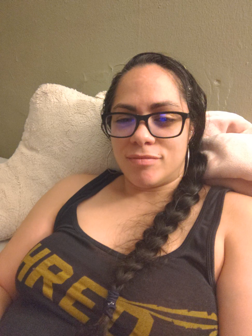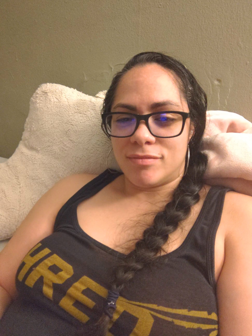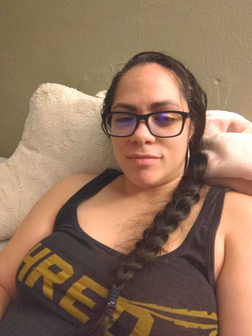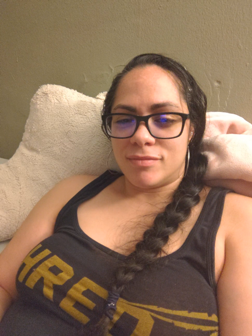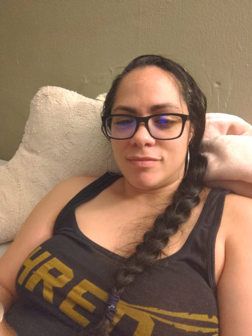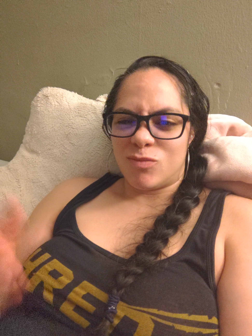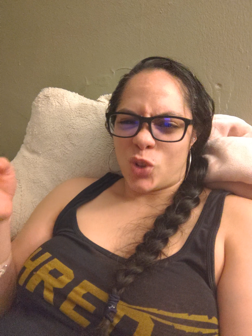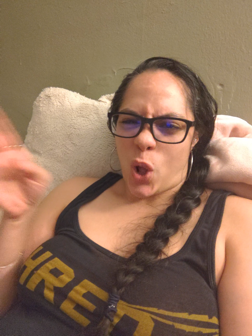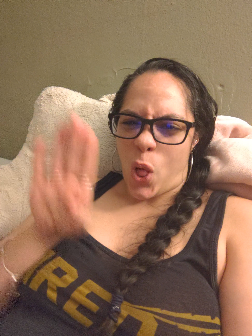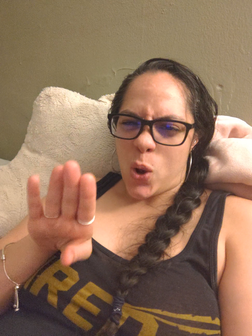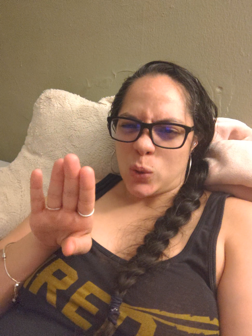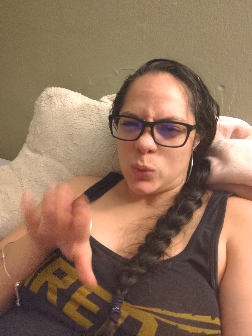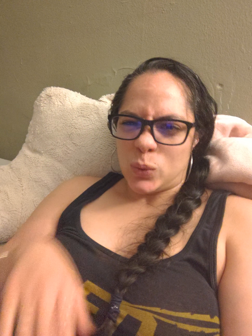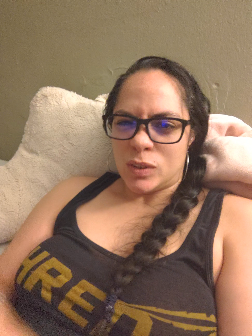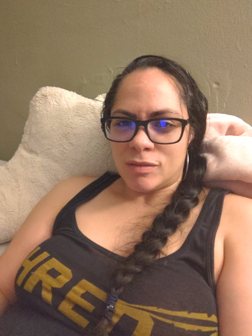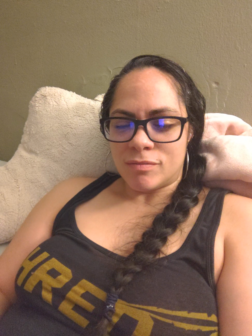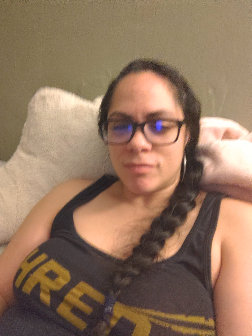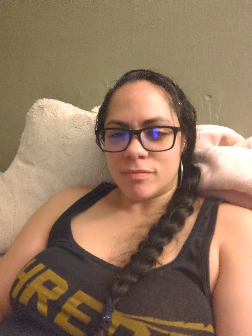close